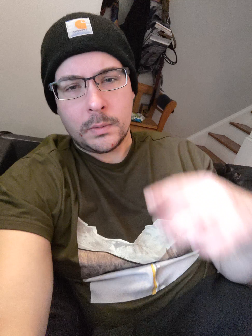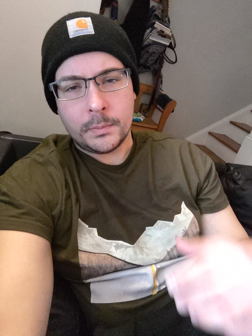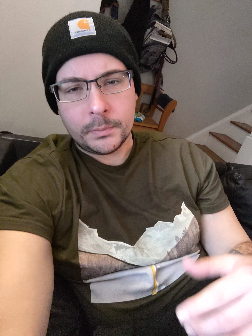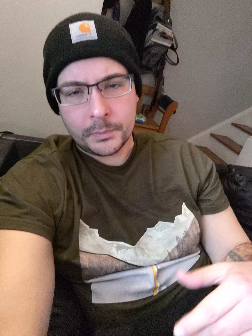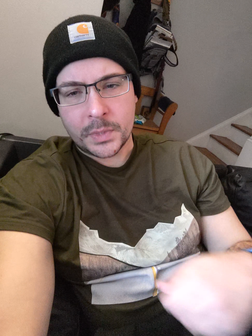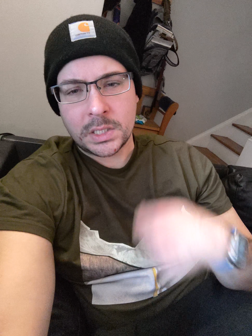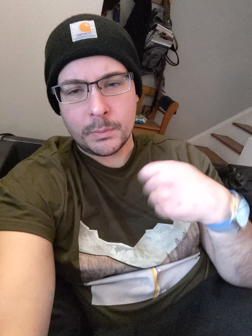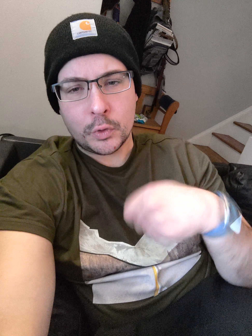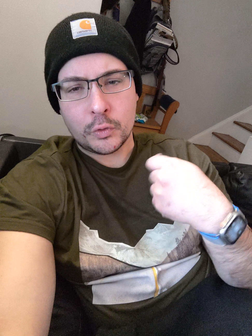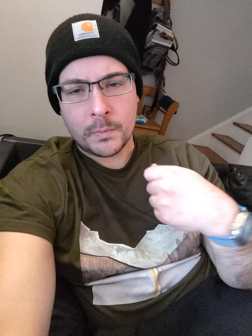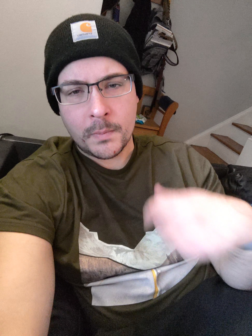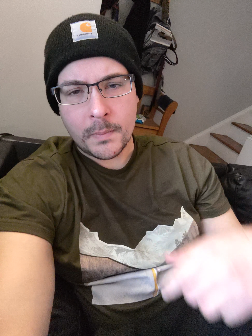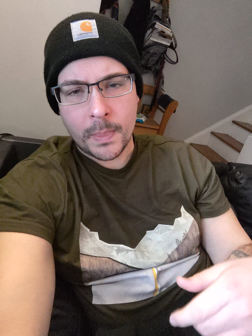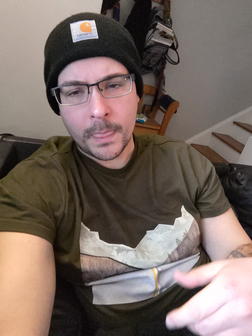zipper